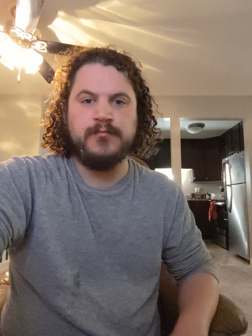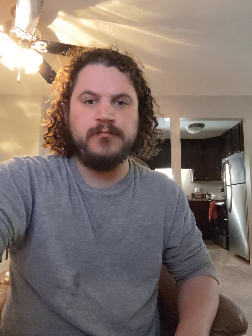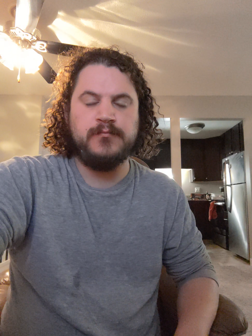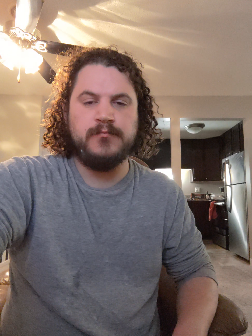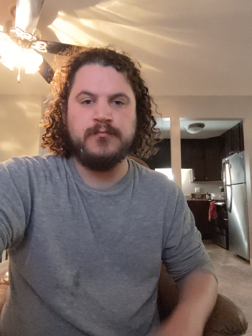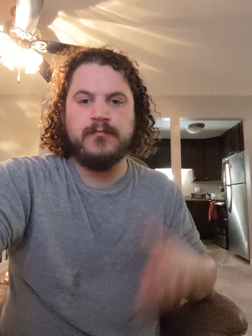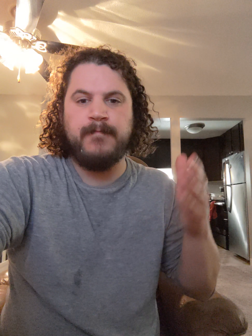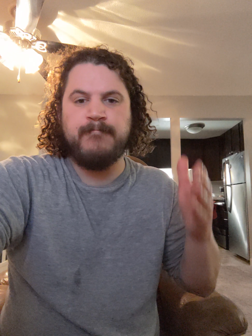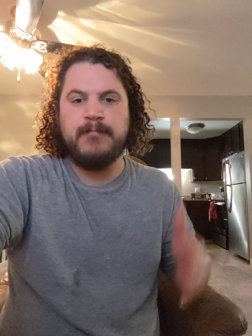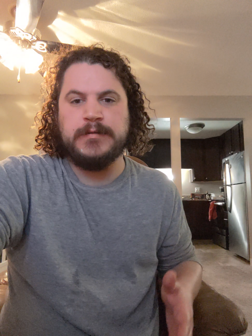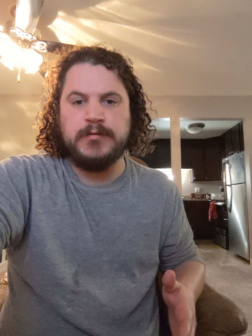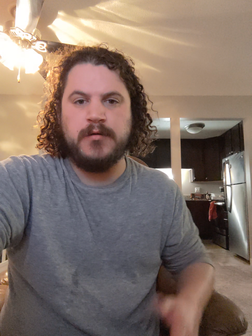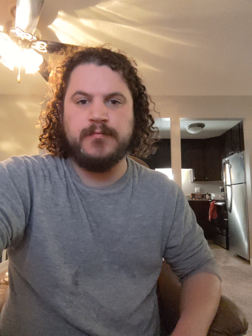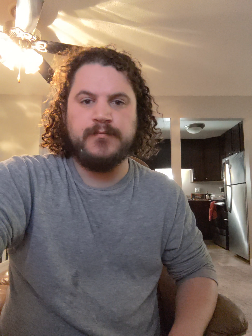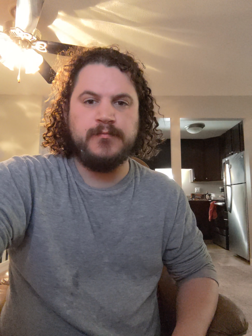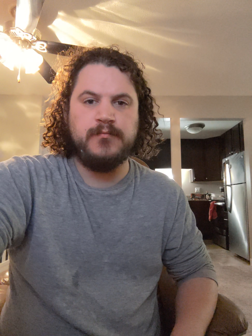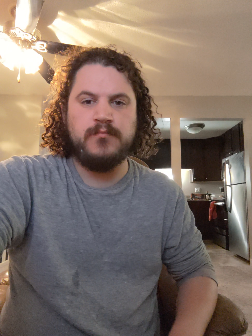beside